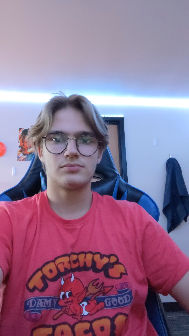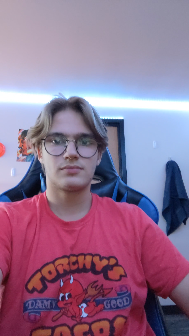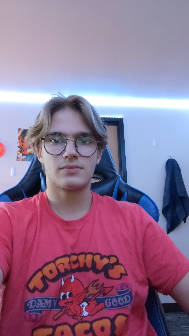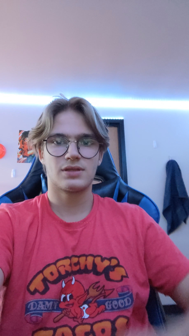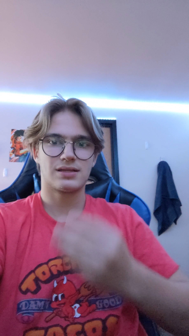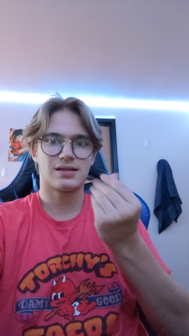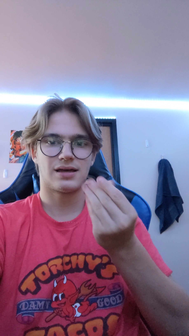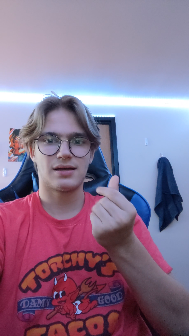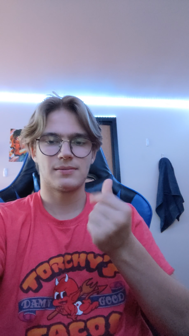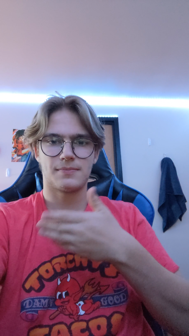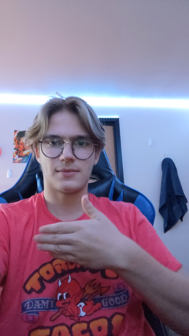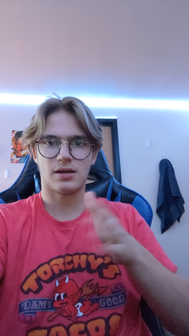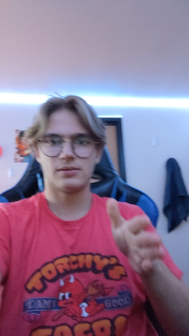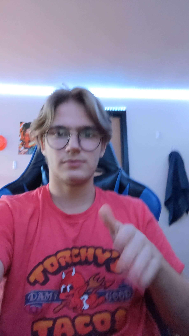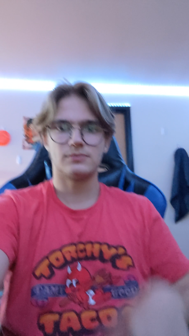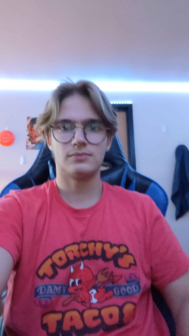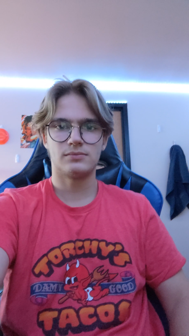sandbox